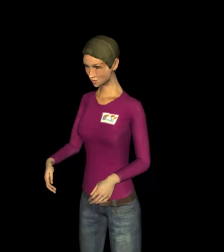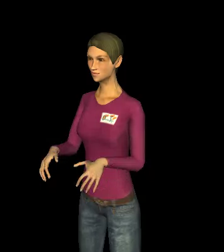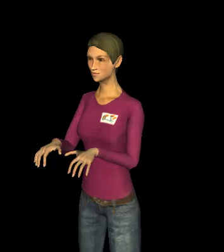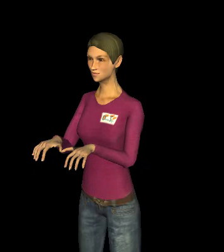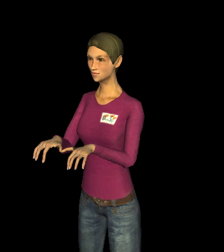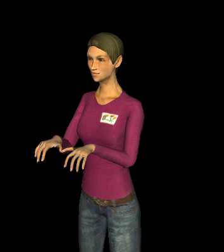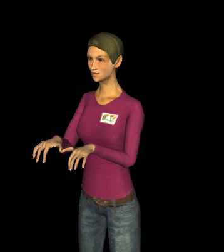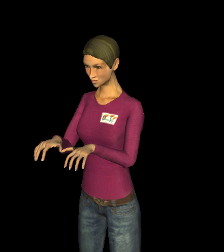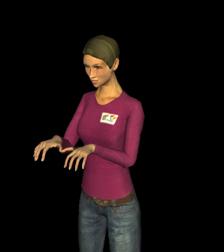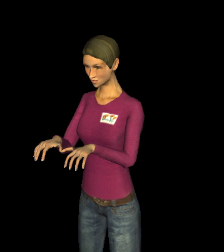يكتب على الآلة الكاتبة